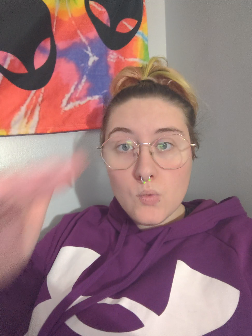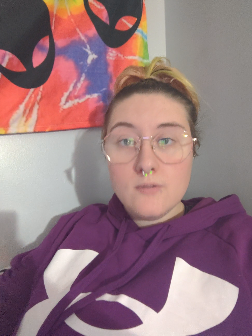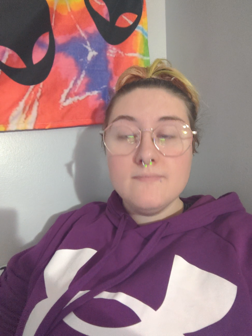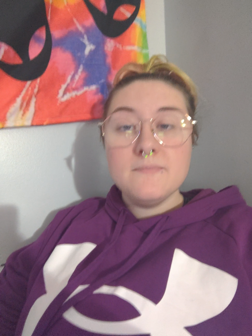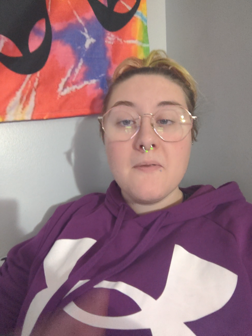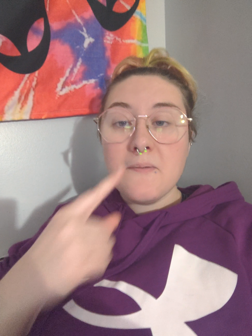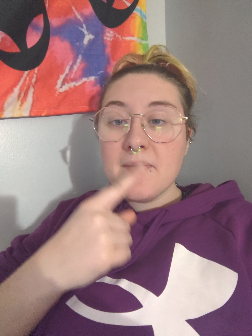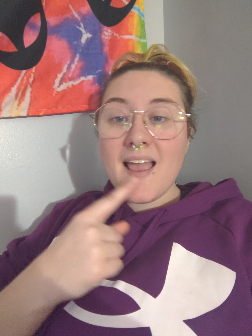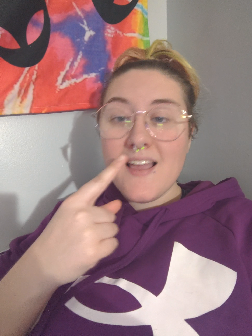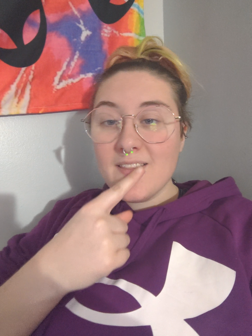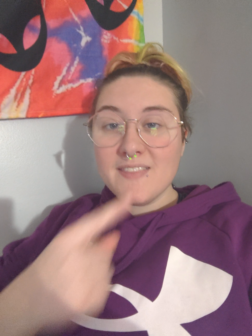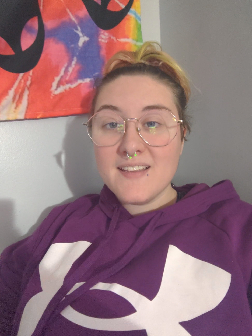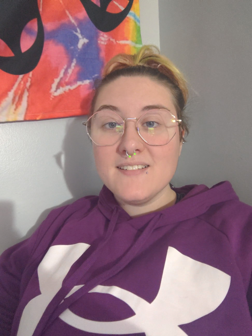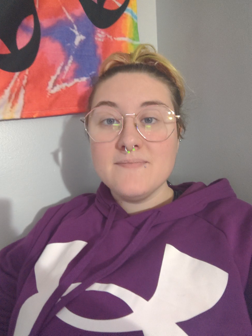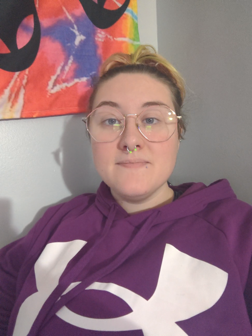mouth